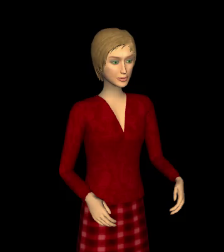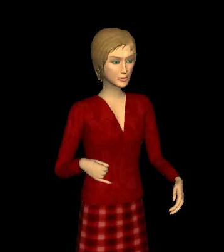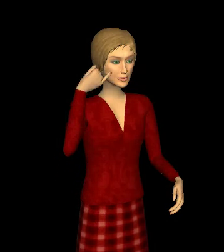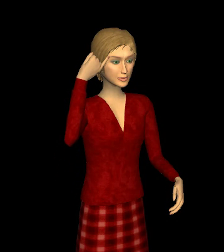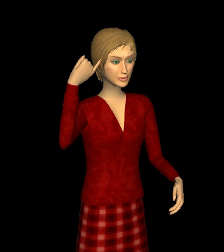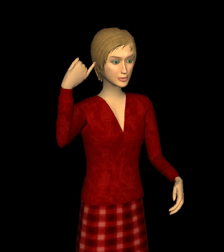فكرة